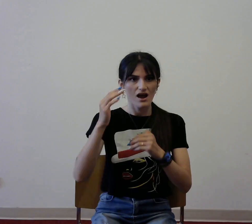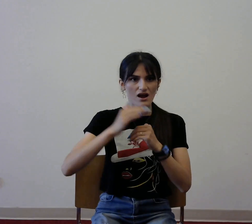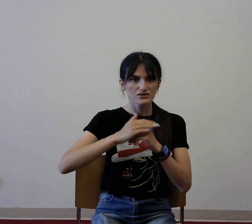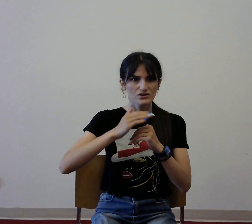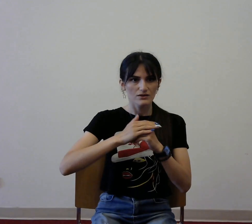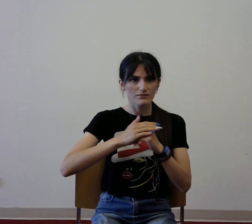axşam